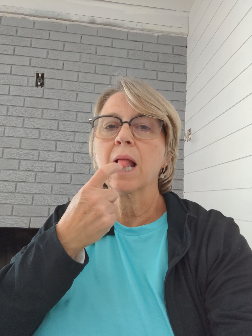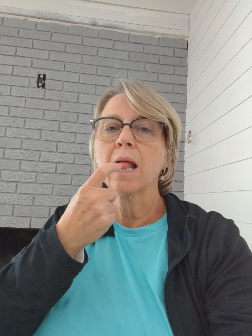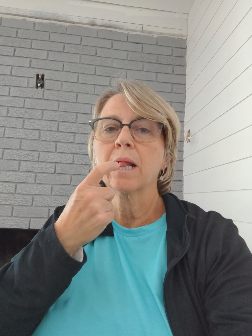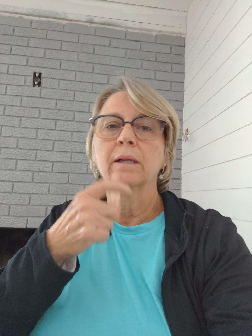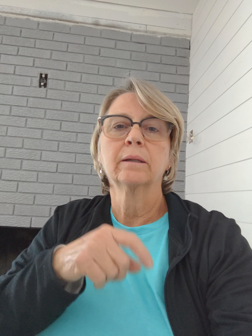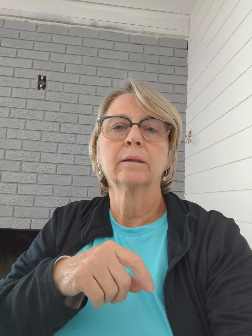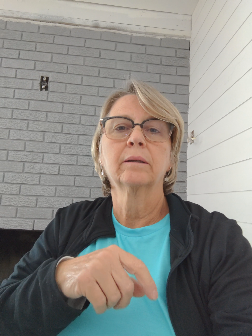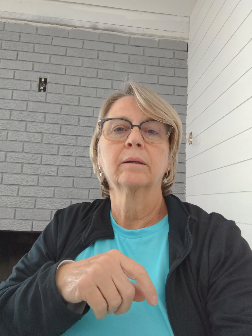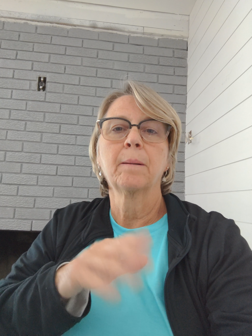tongue